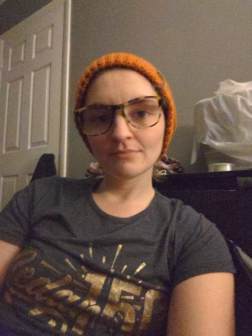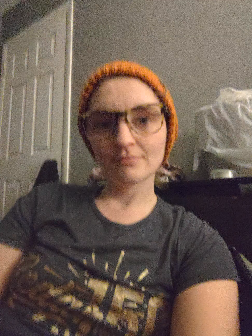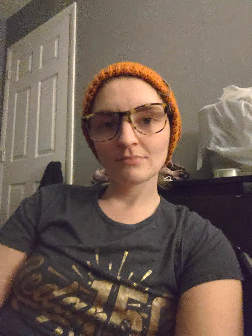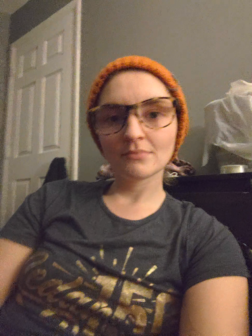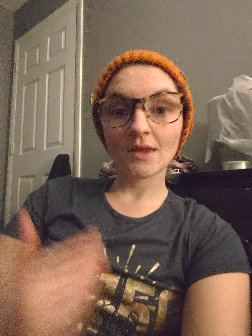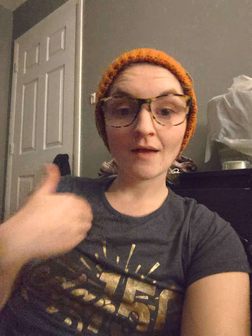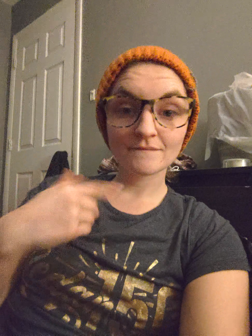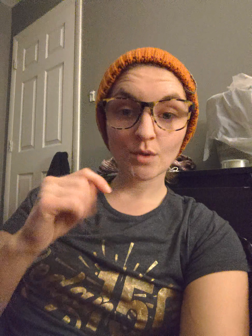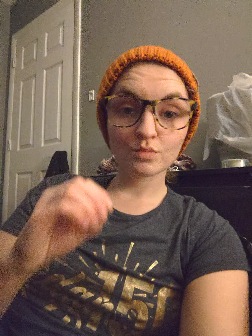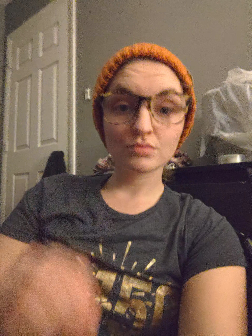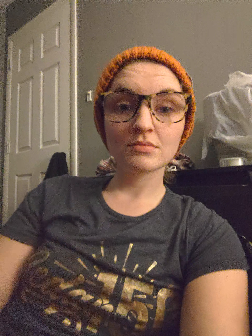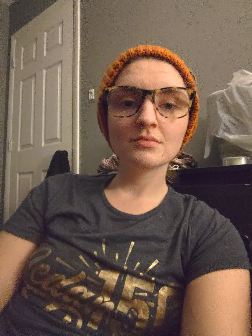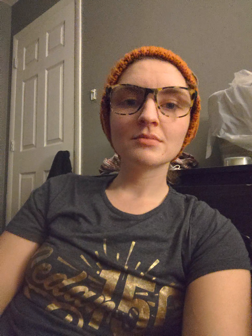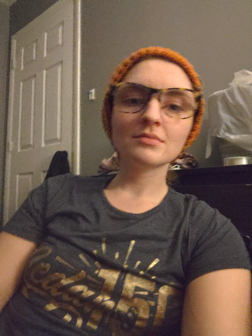have to